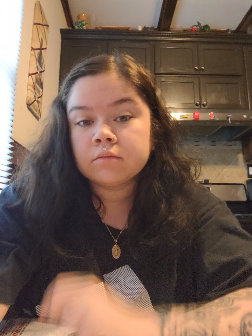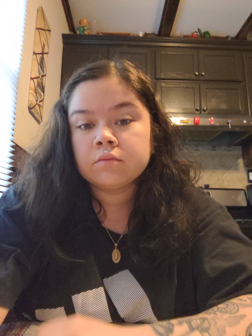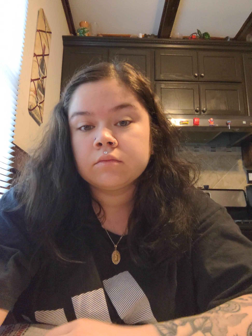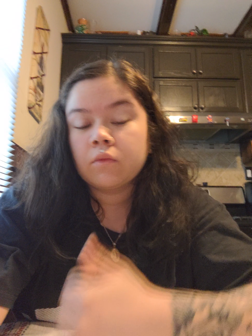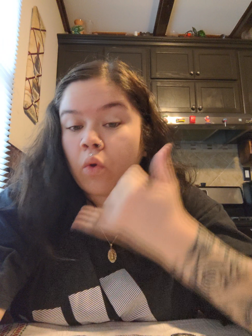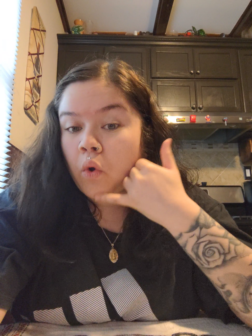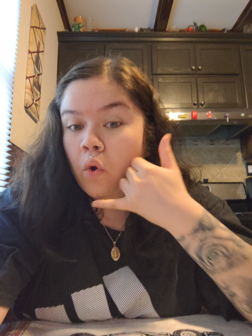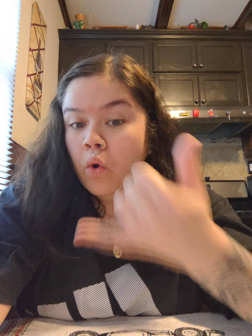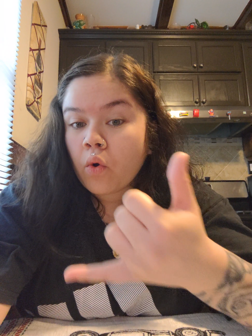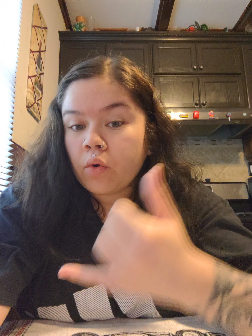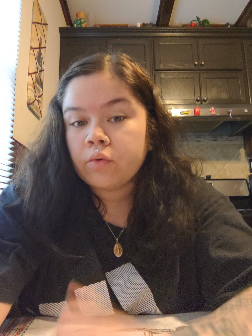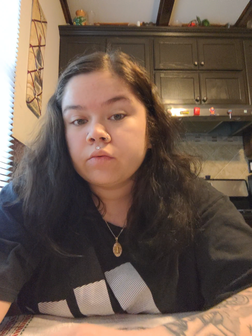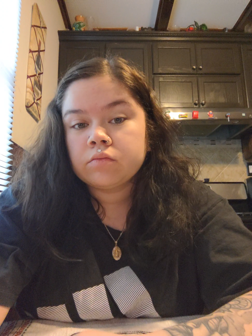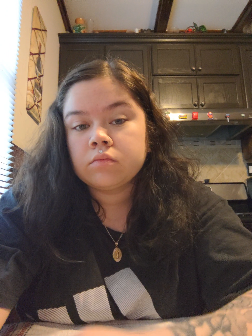call on the phone